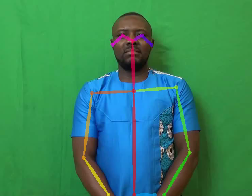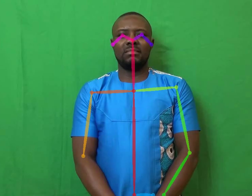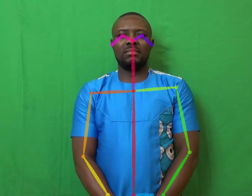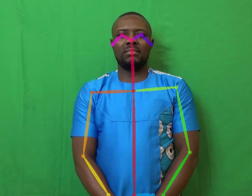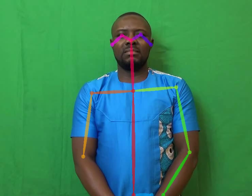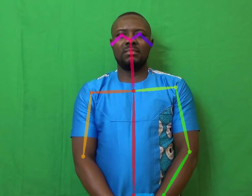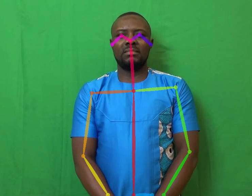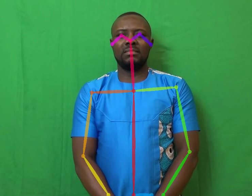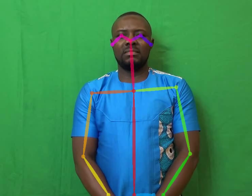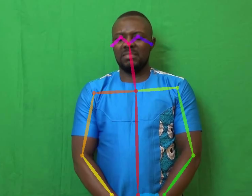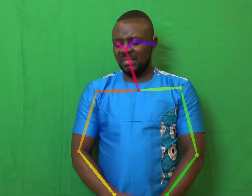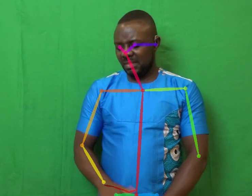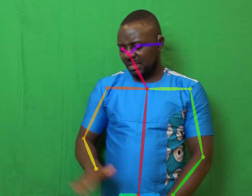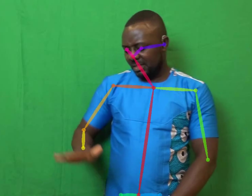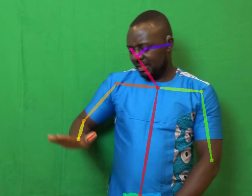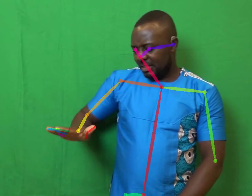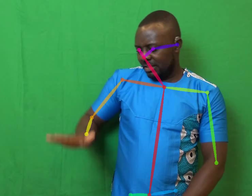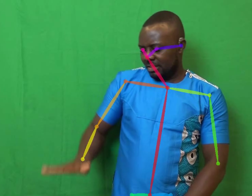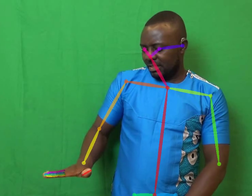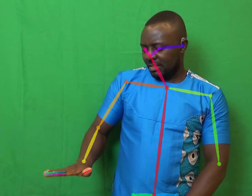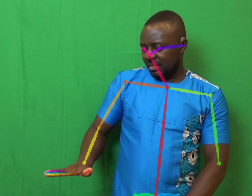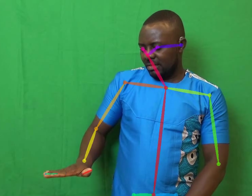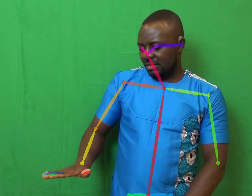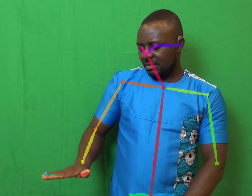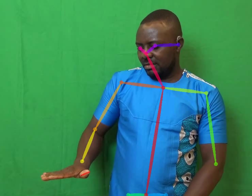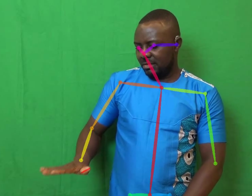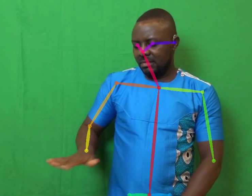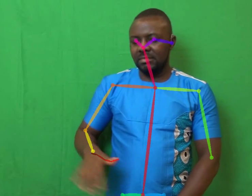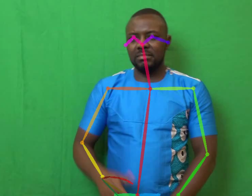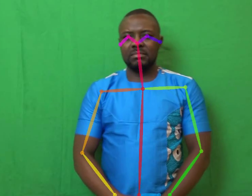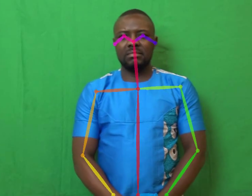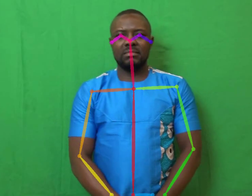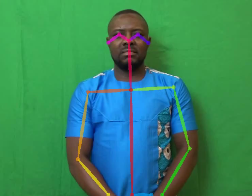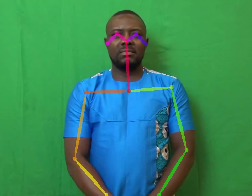child